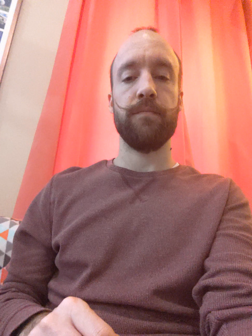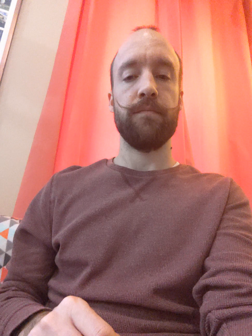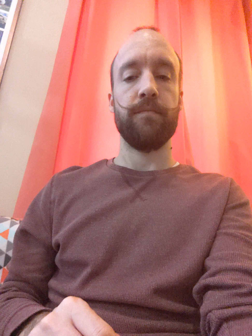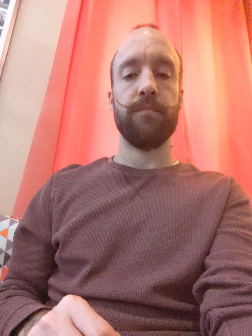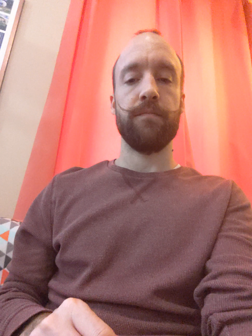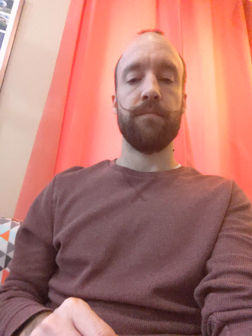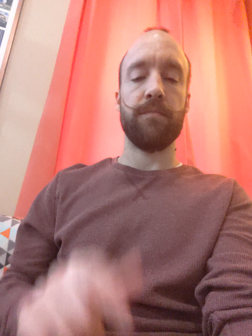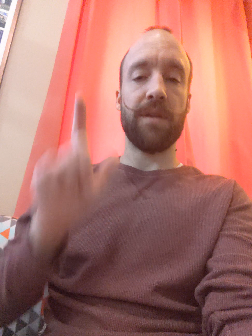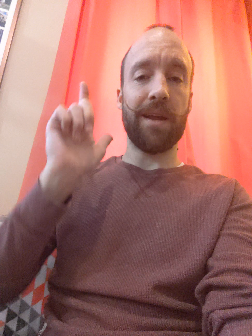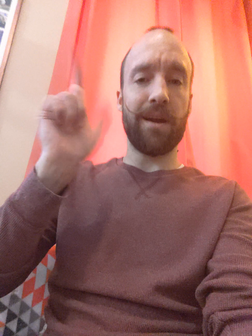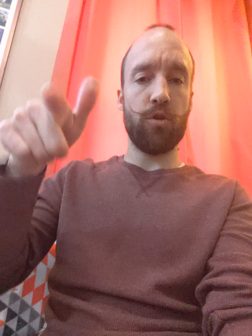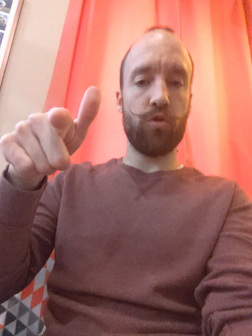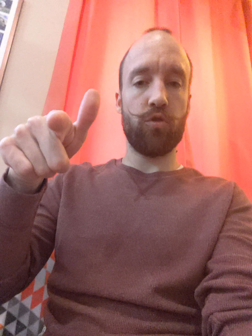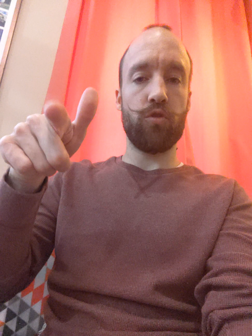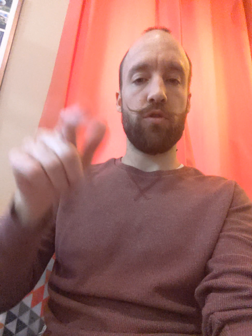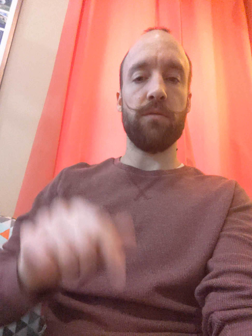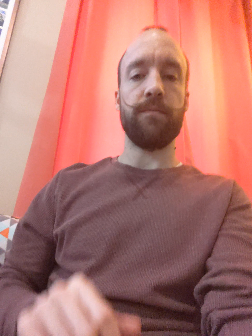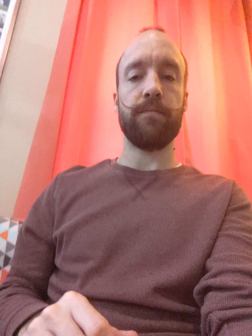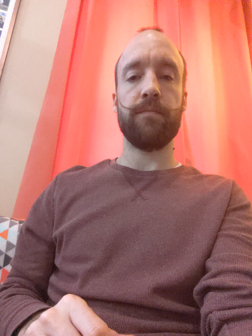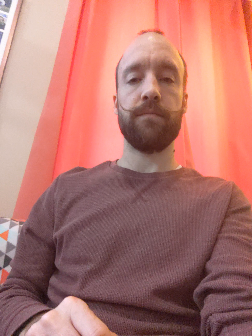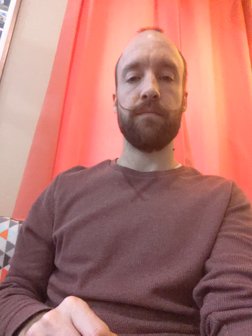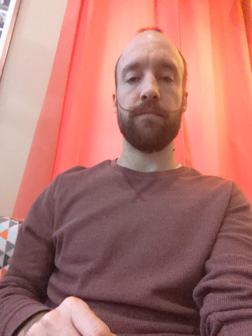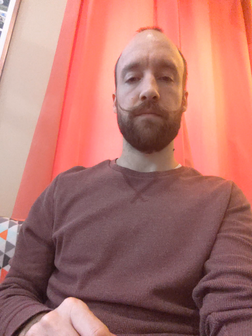later